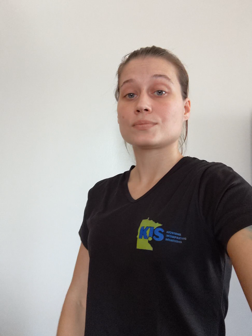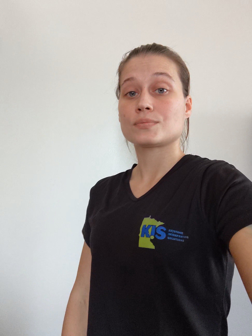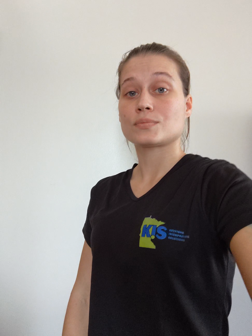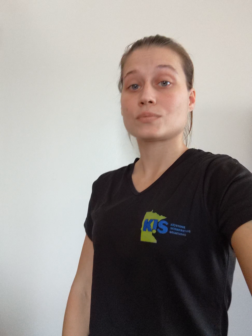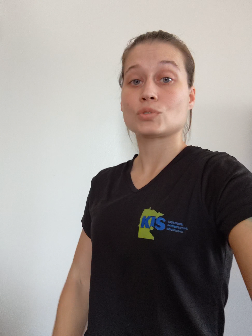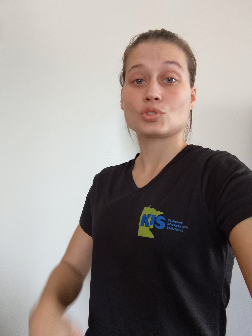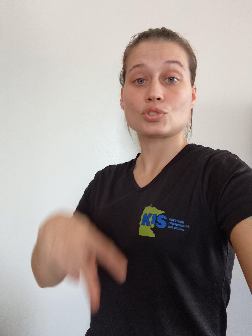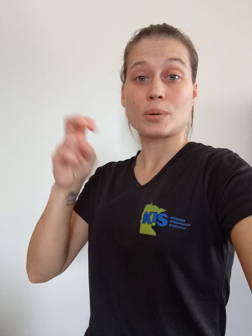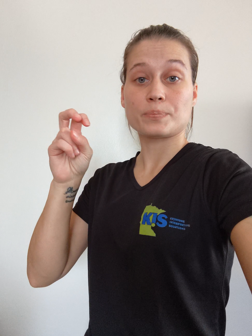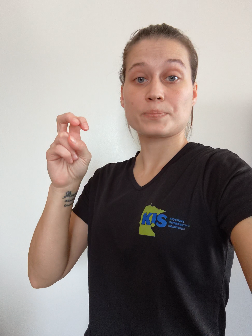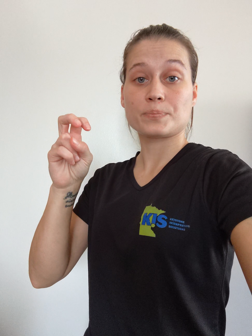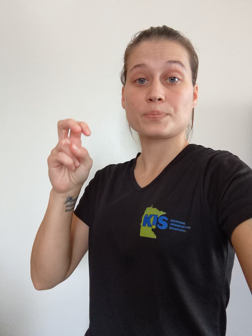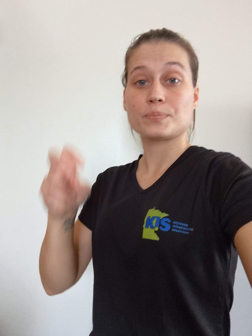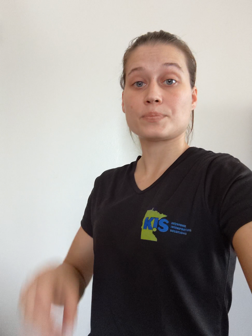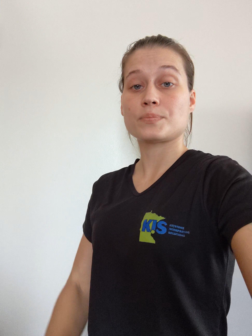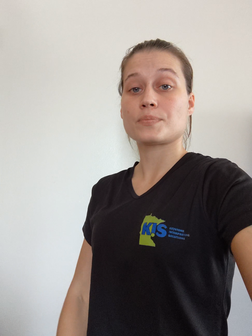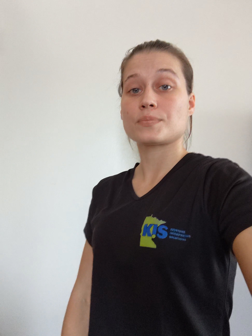jump